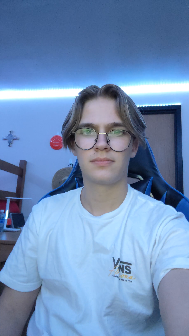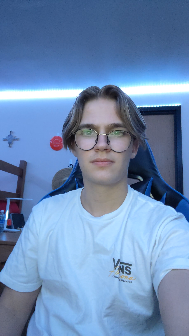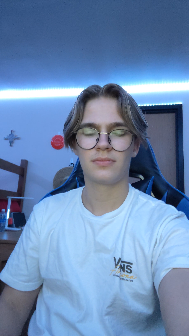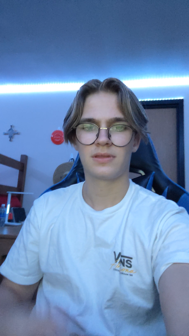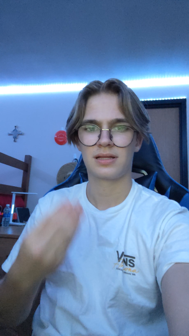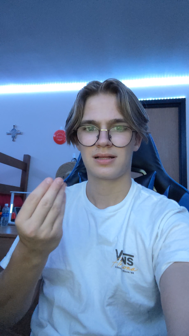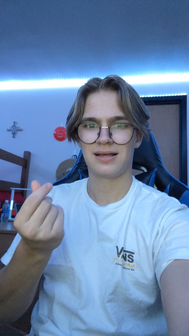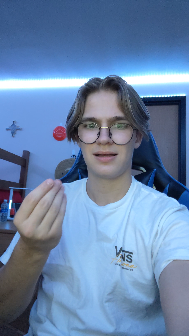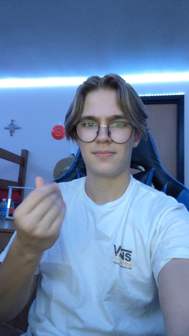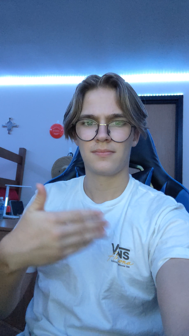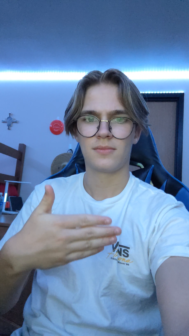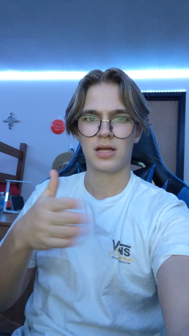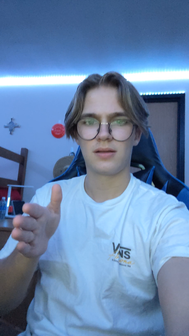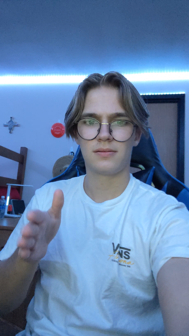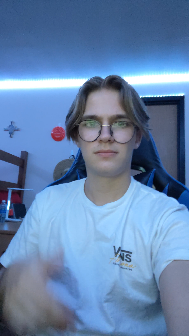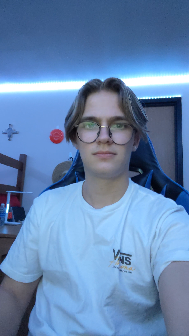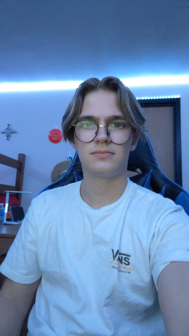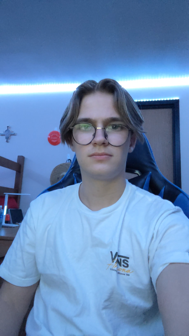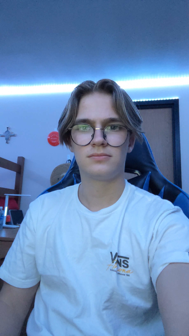sandbox